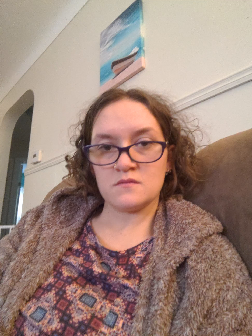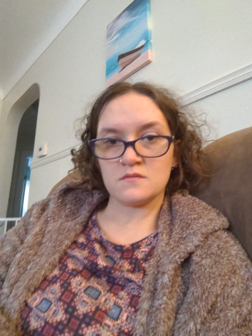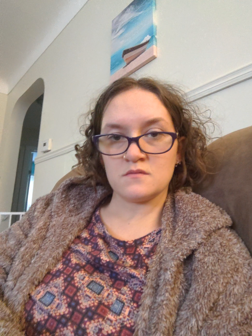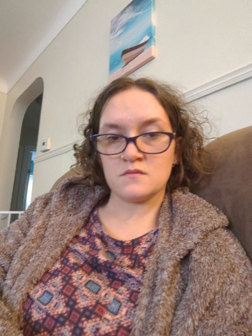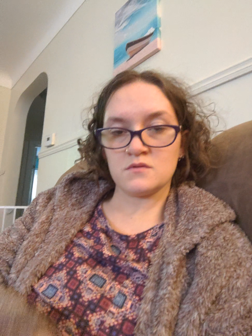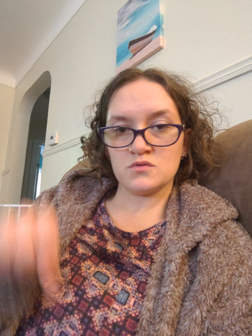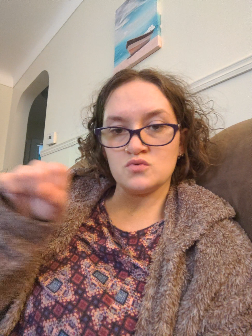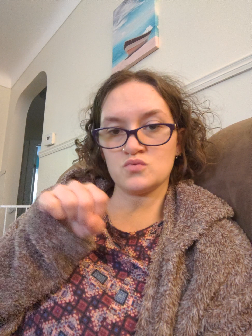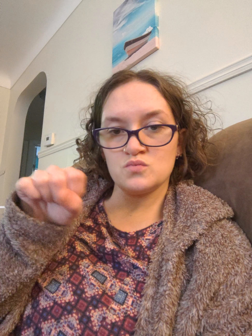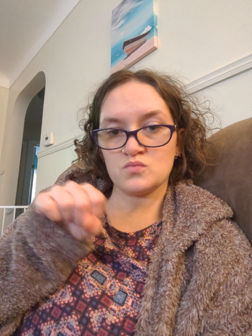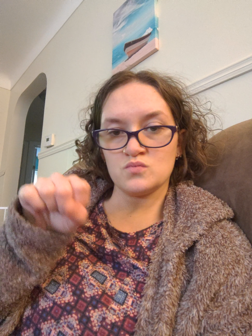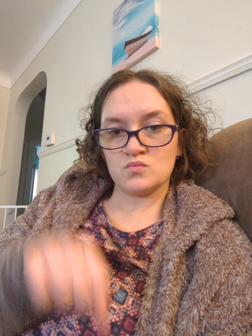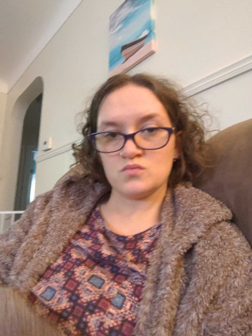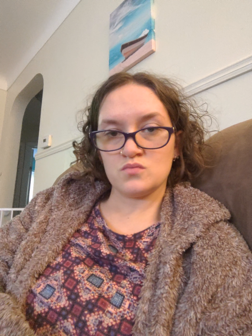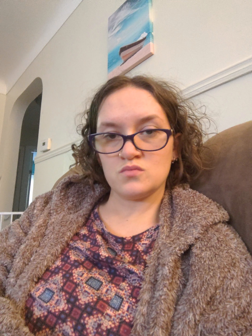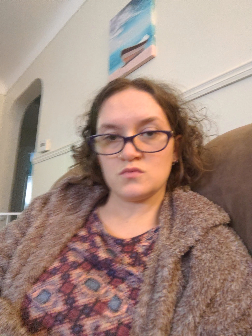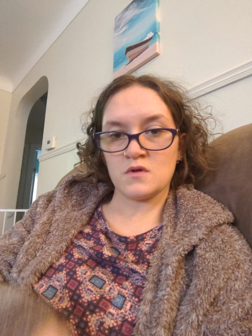shoe